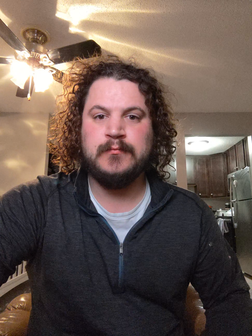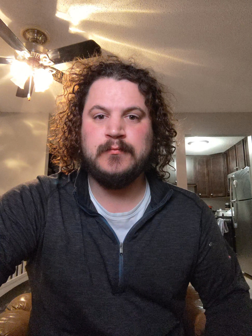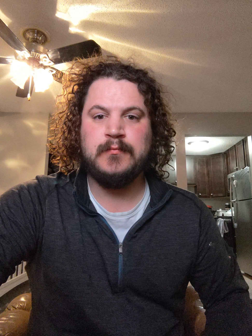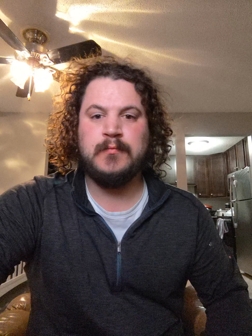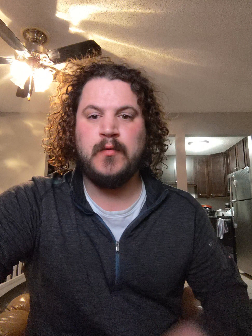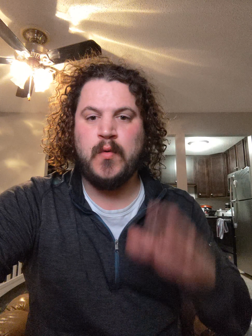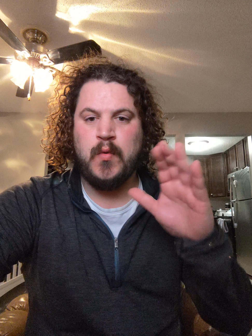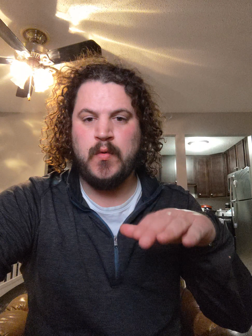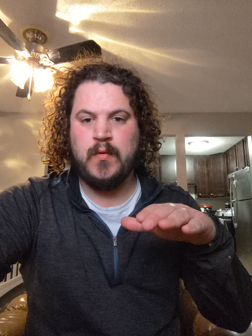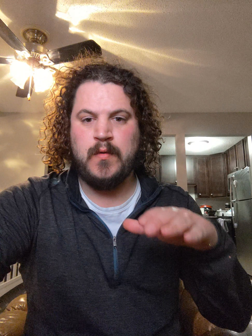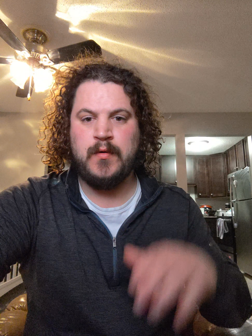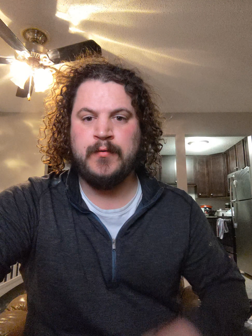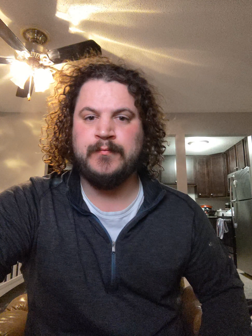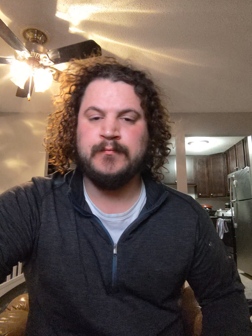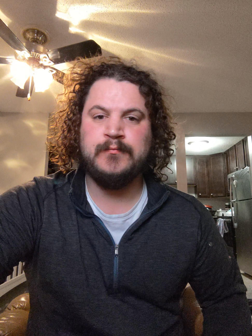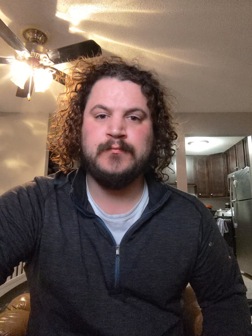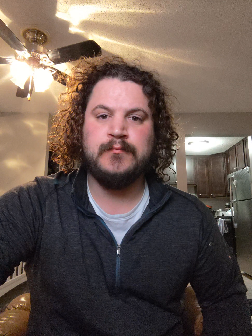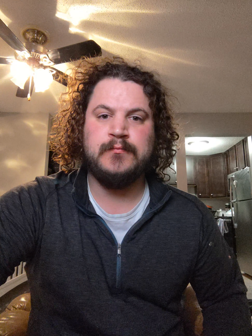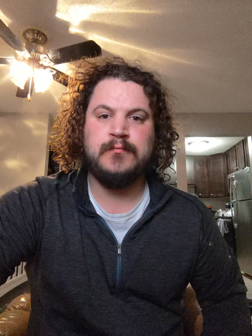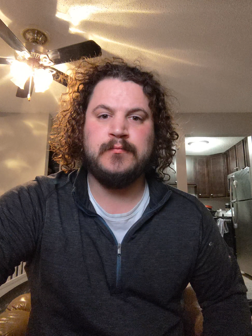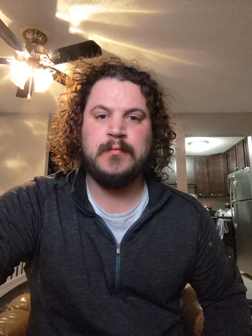on